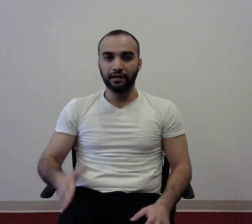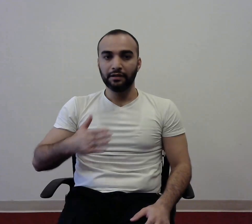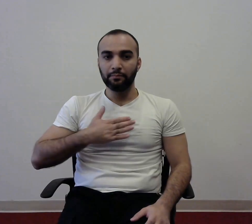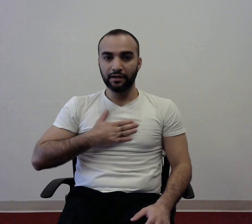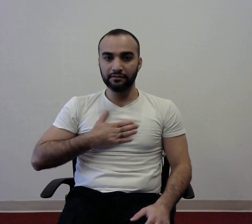mən